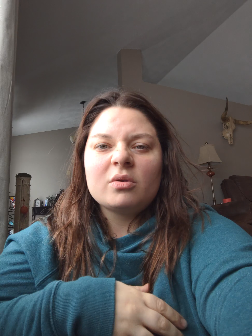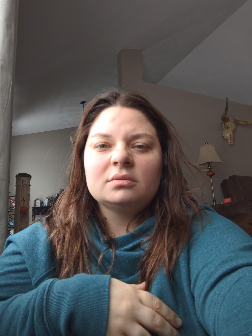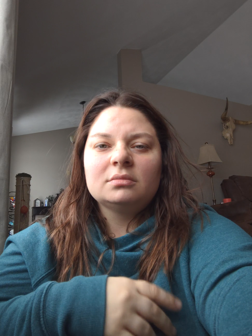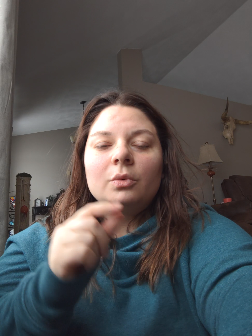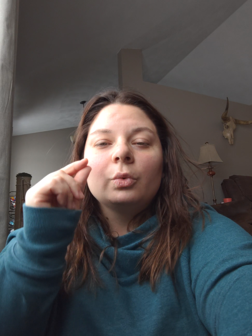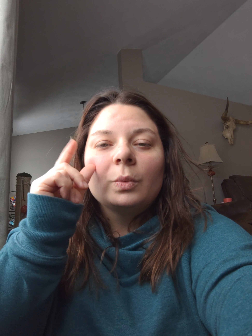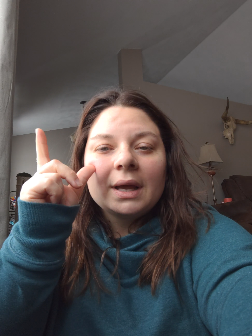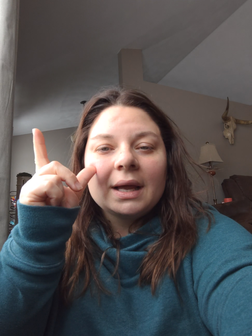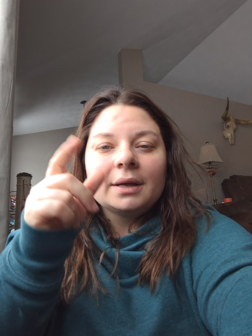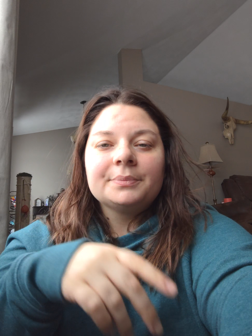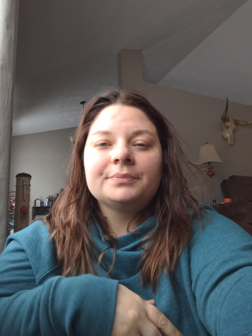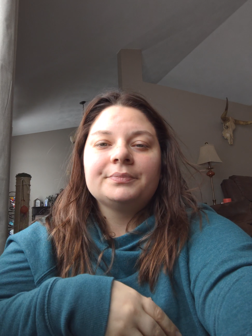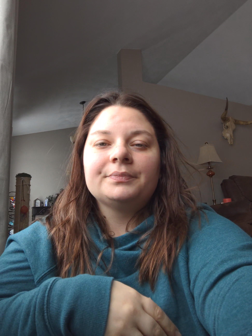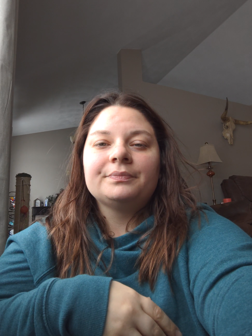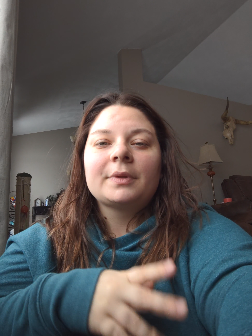wake